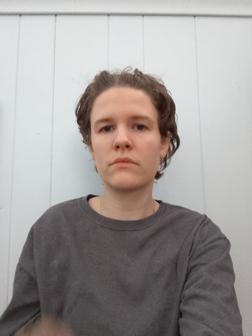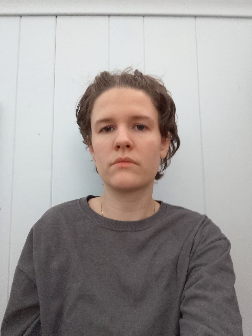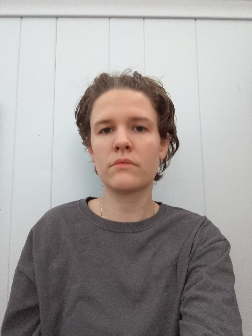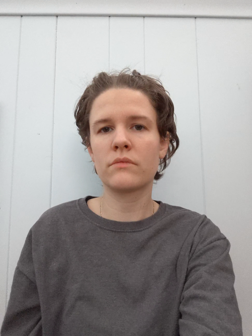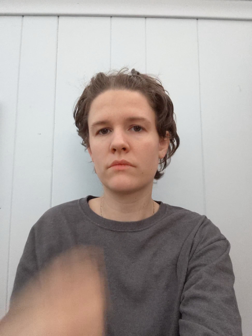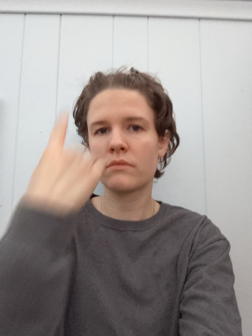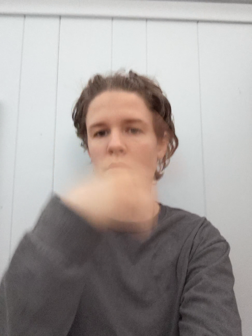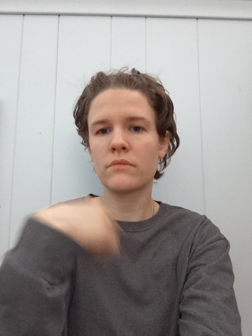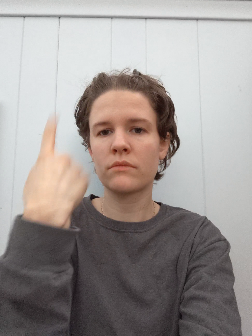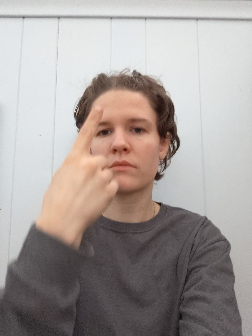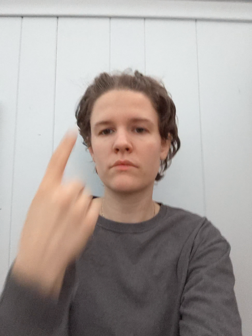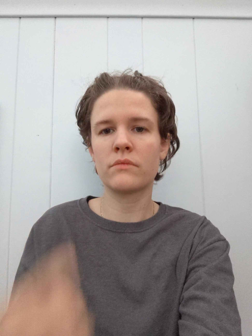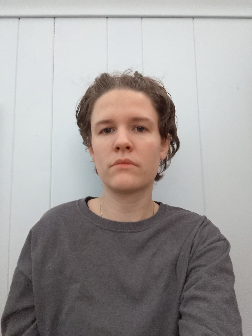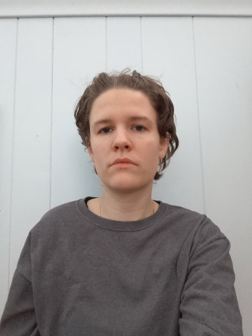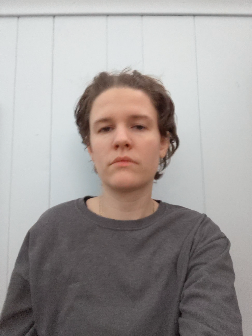face